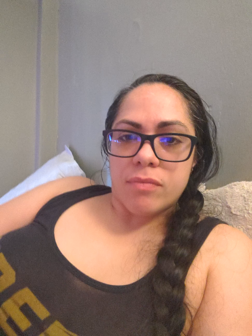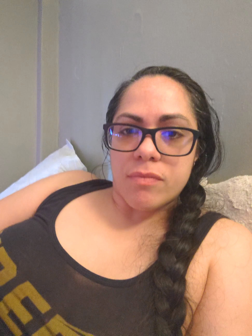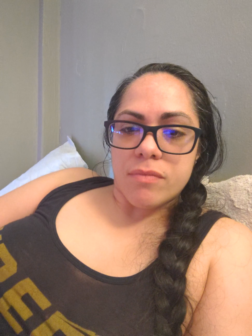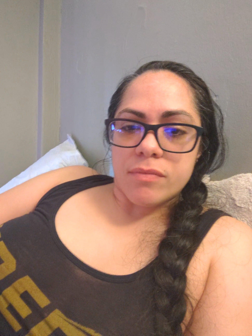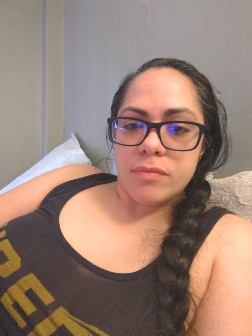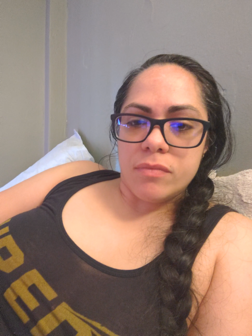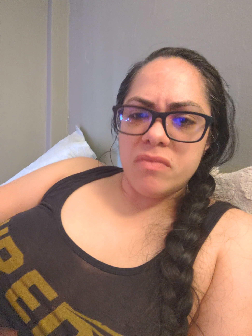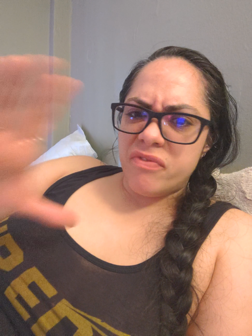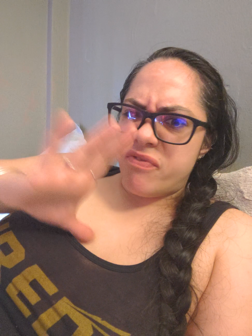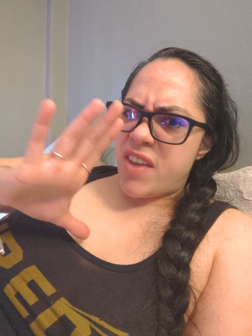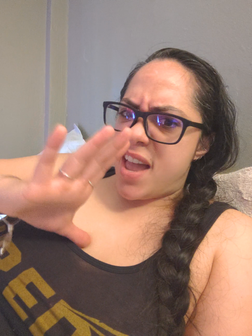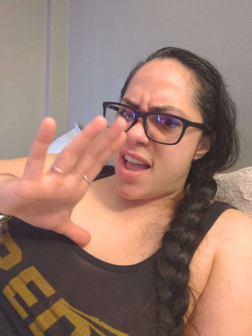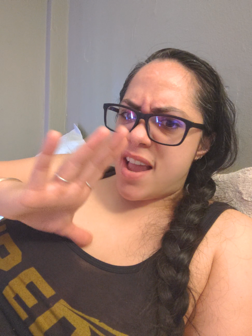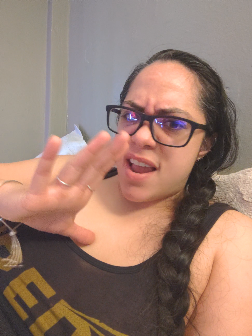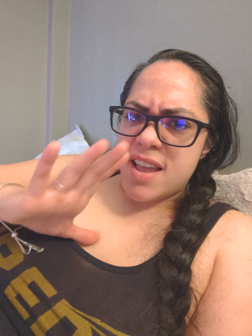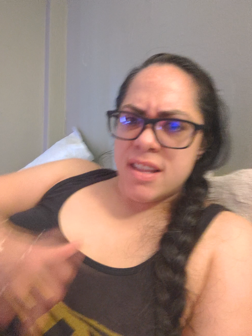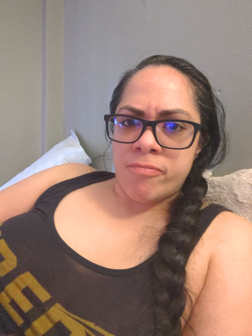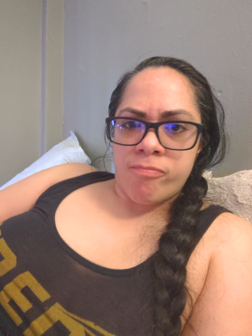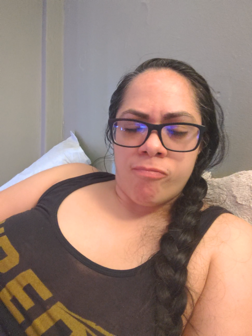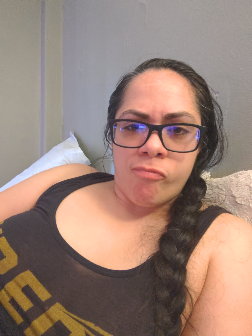fine